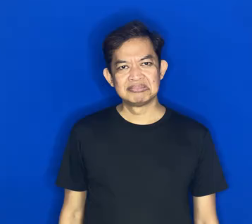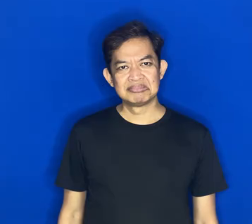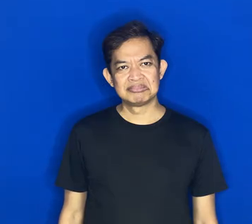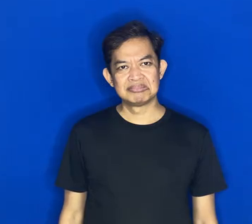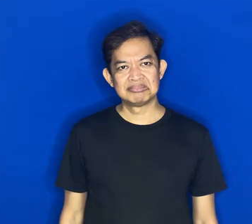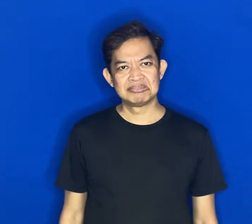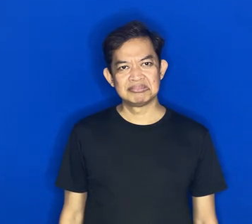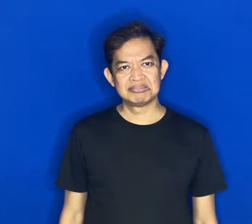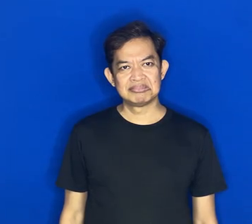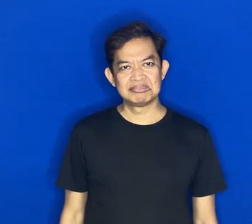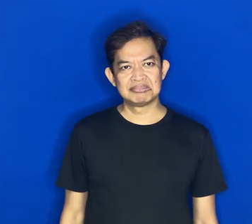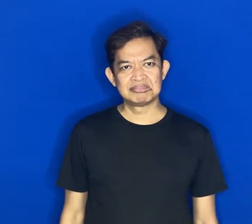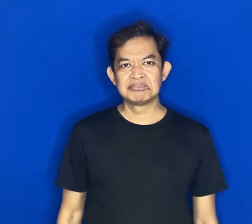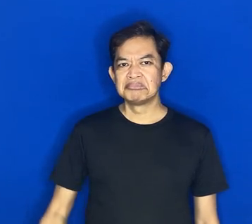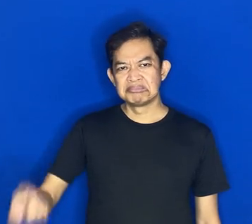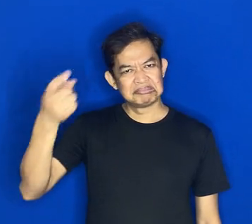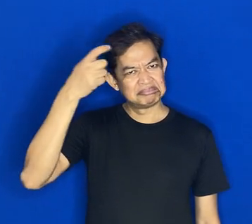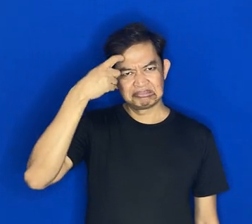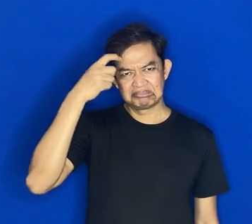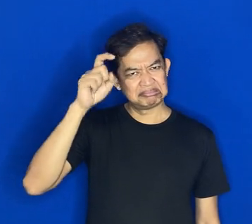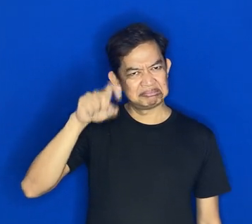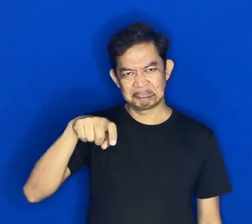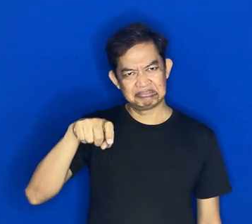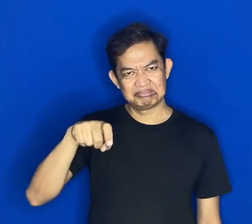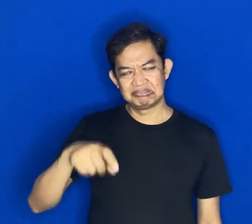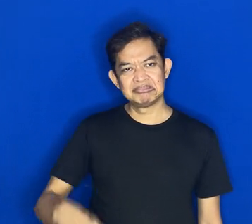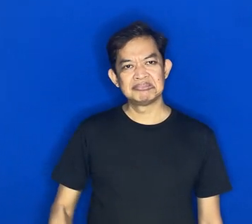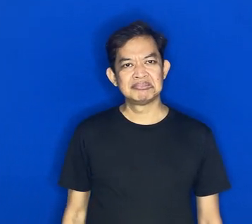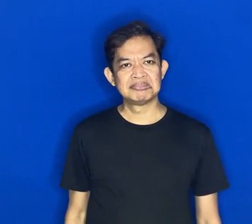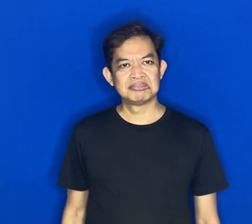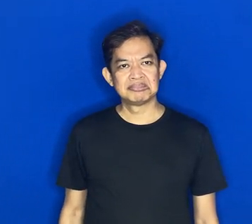don’t understand